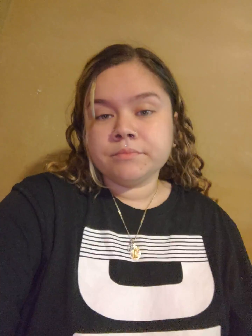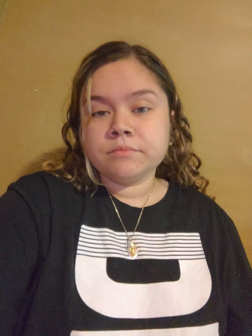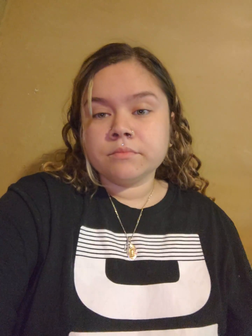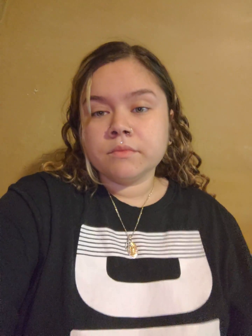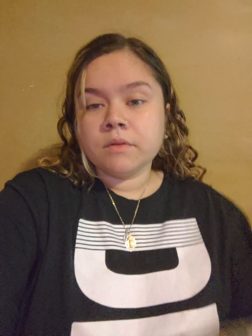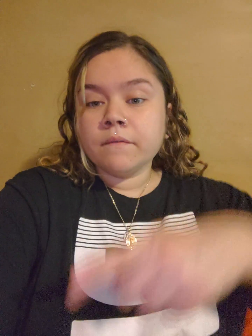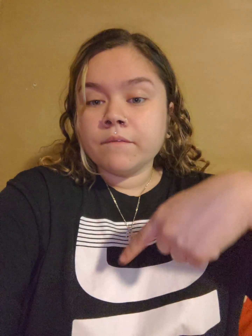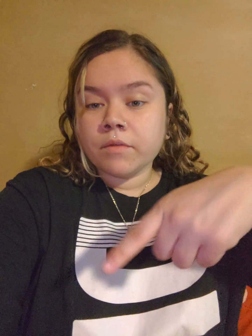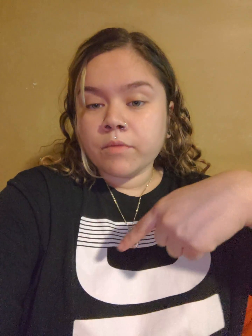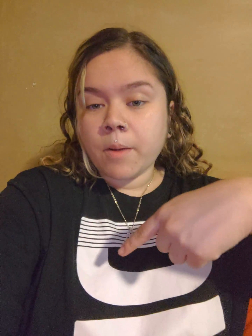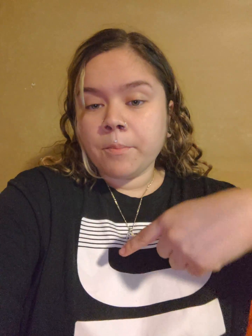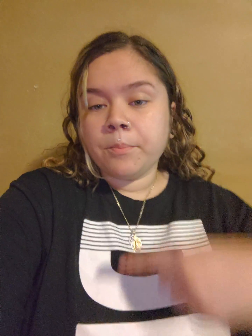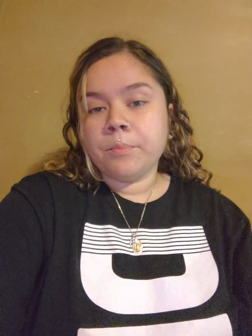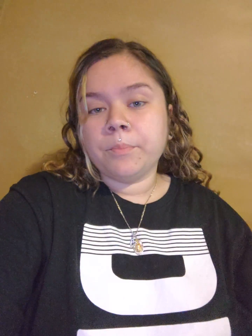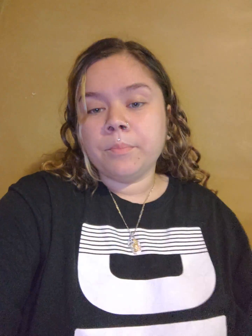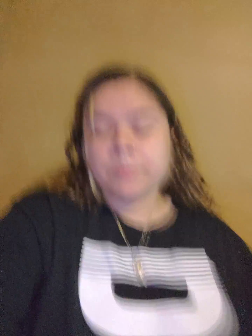flip-flop